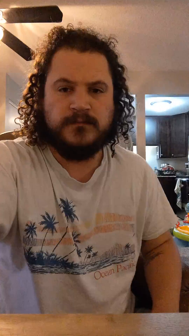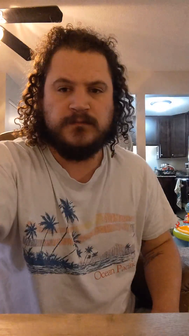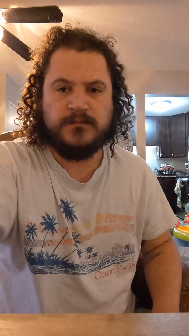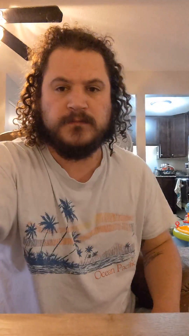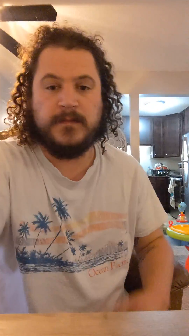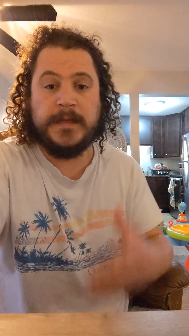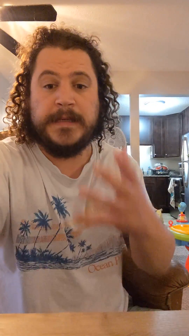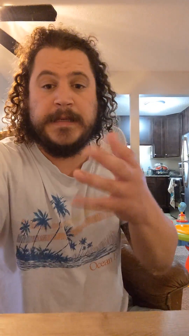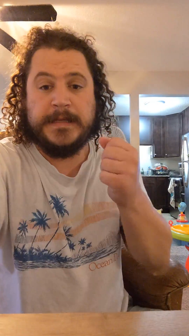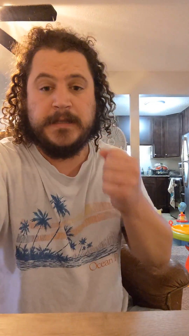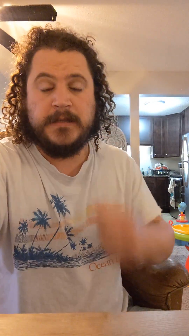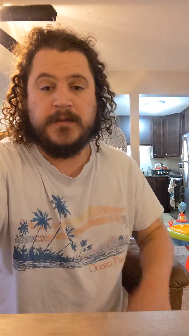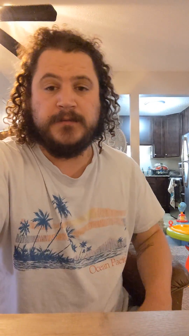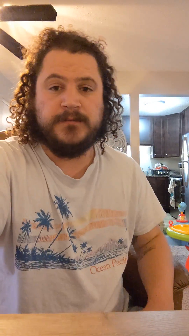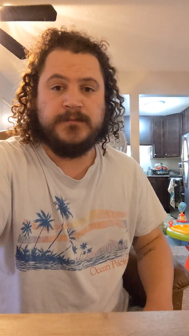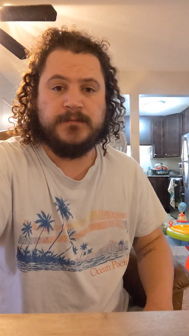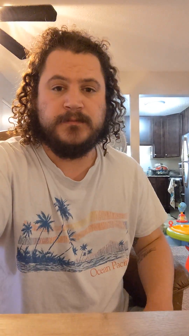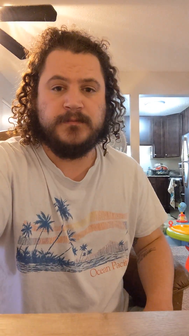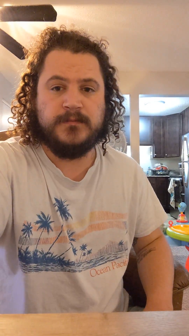get